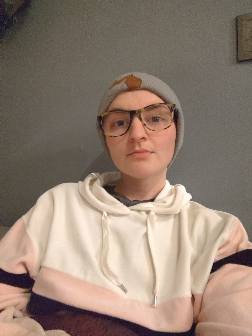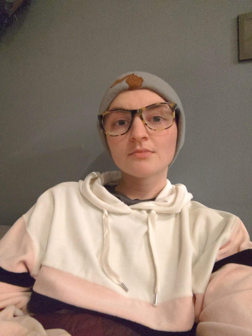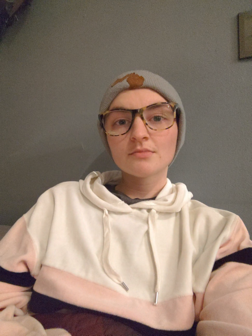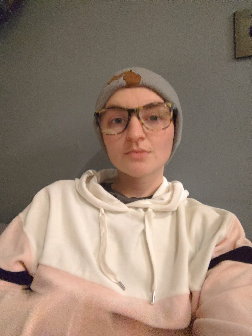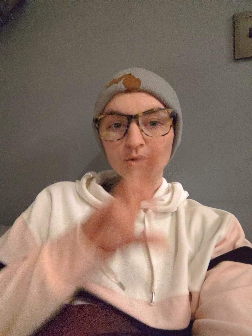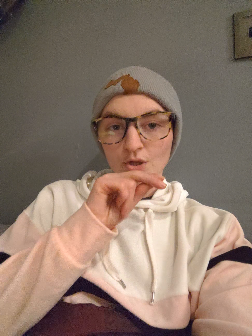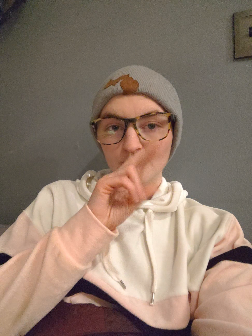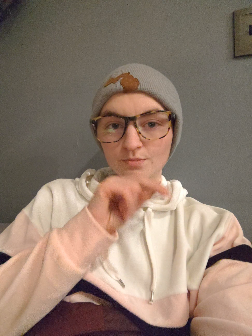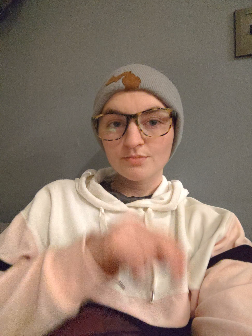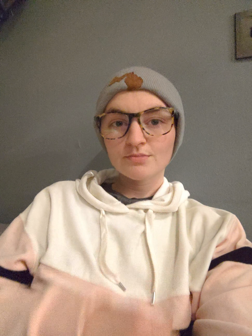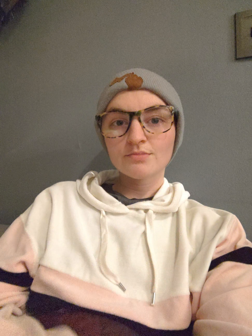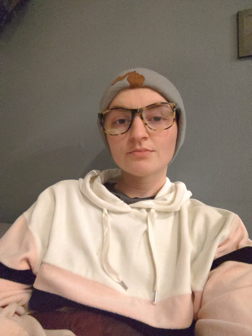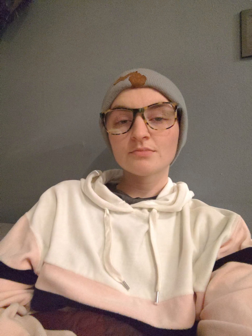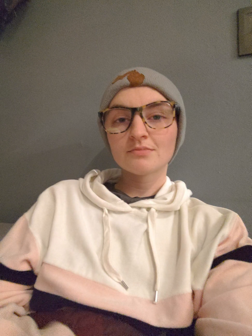duck